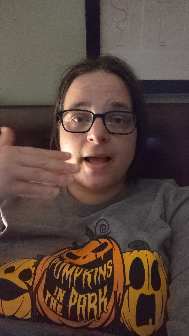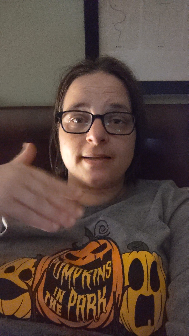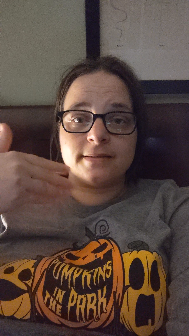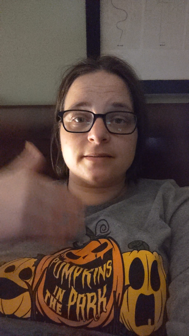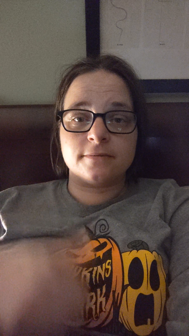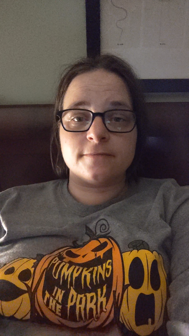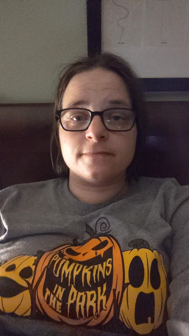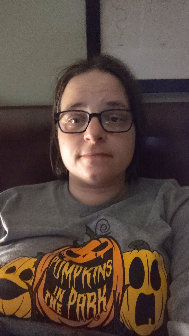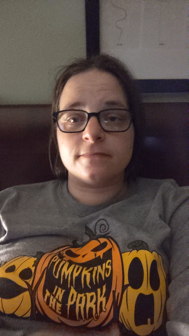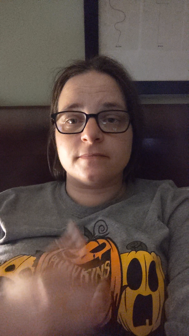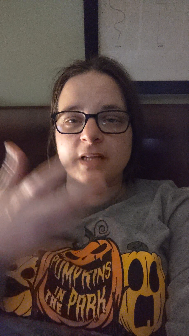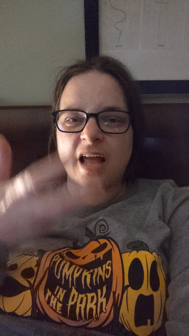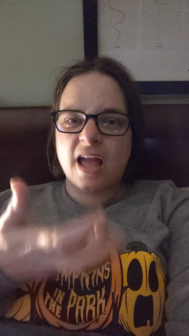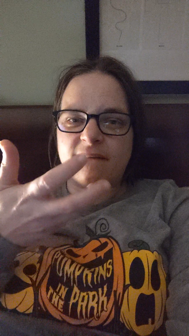heavy